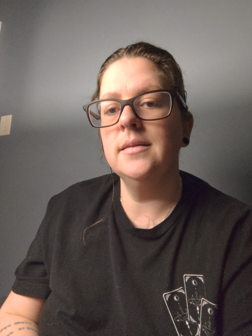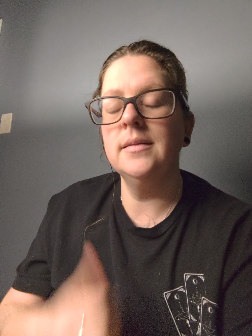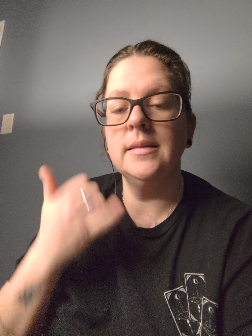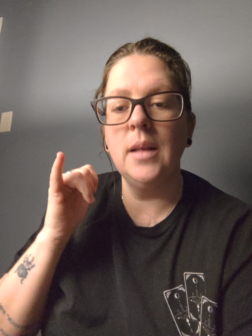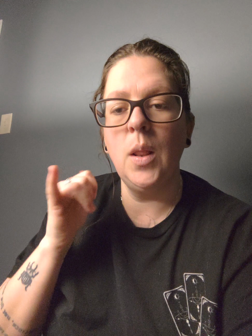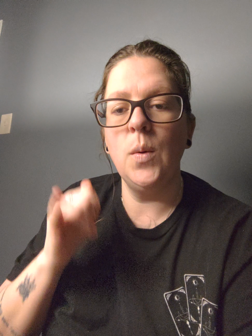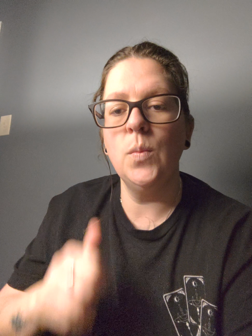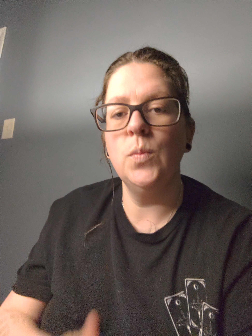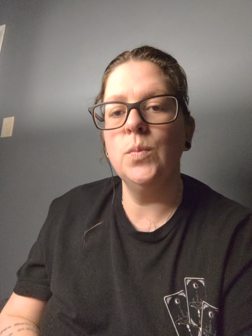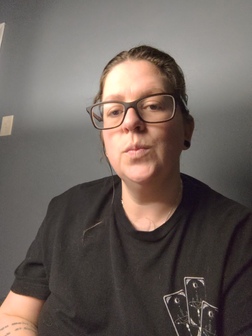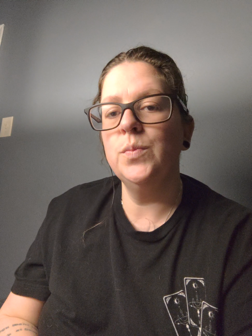yellow